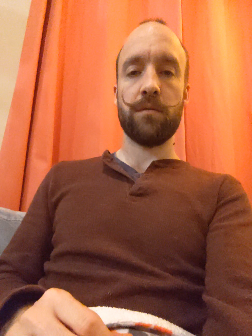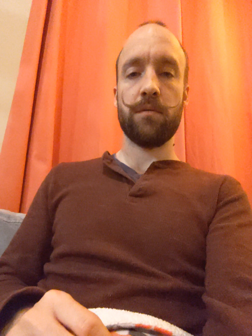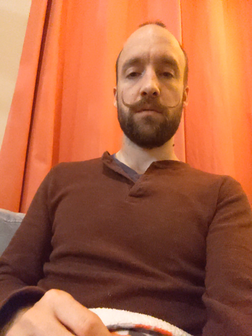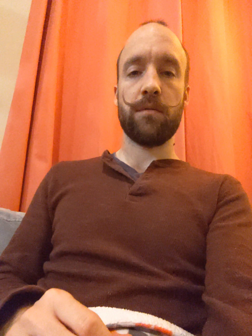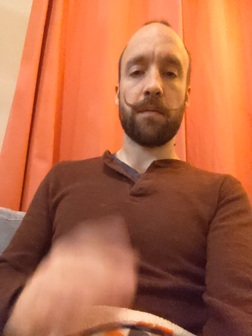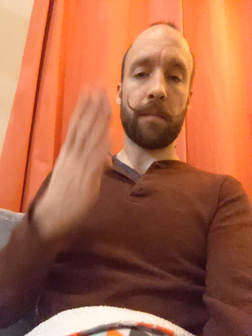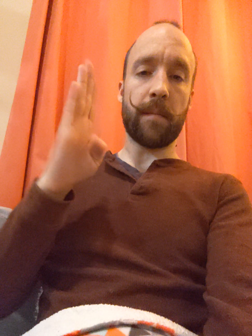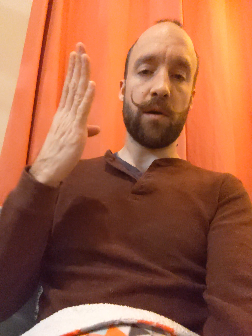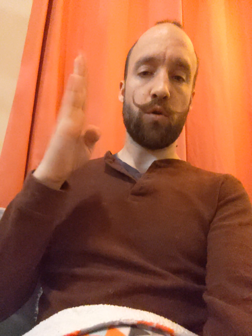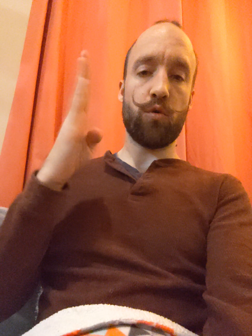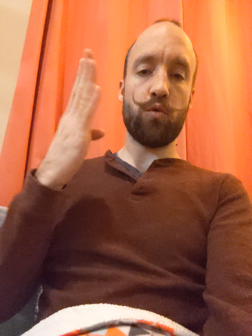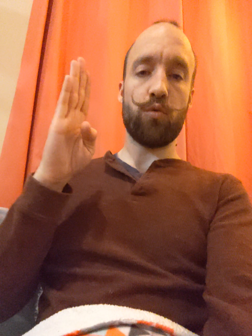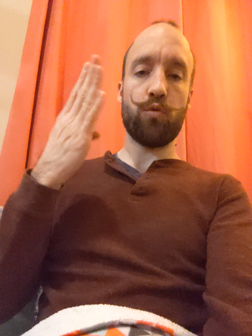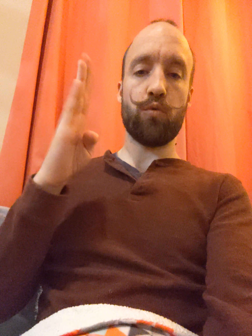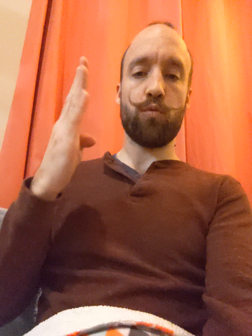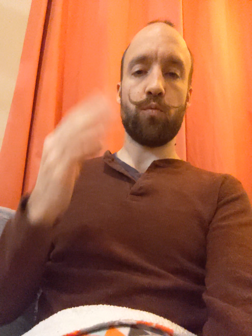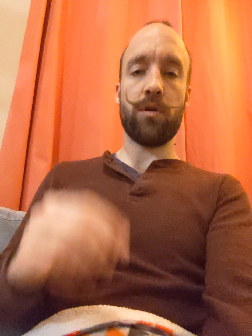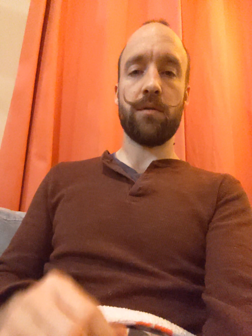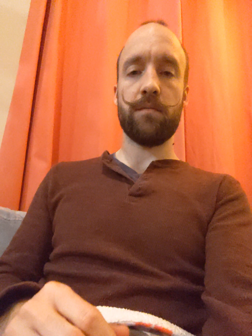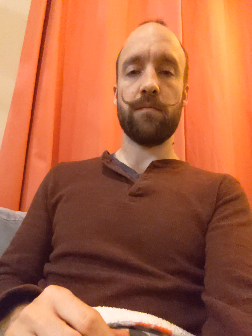blue